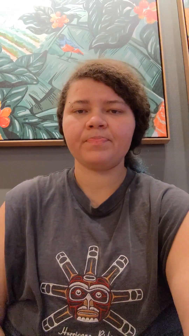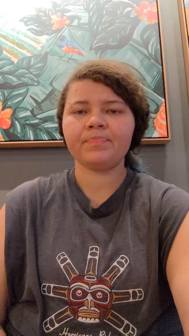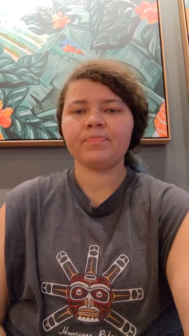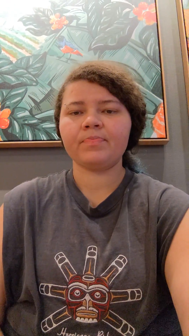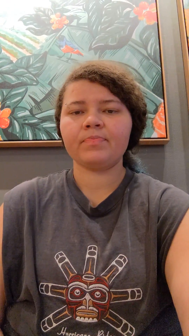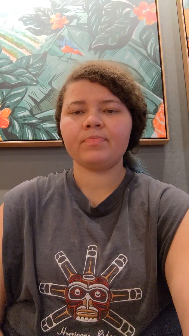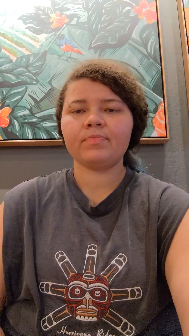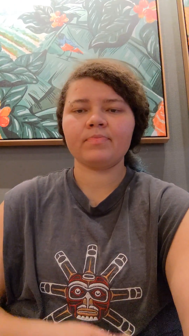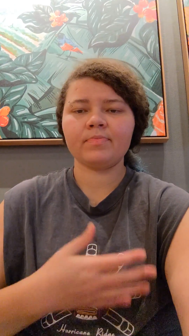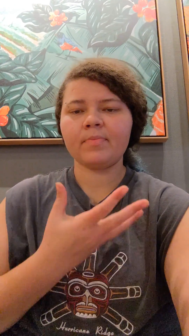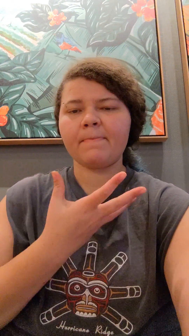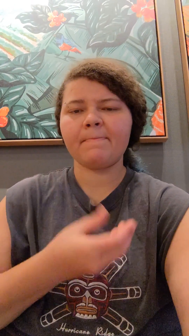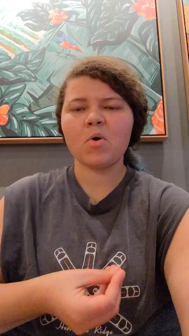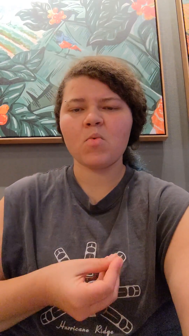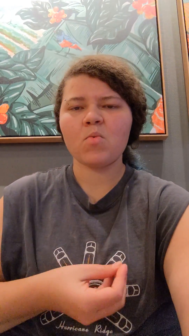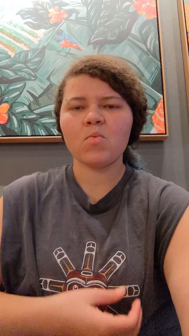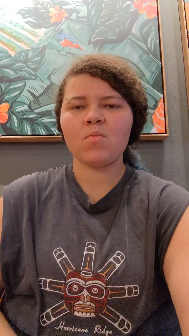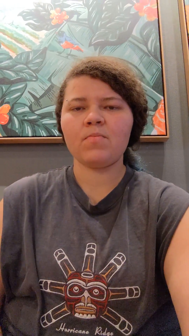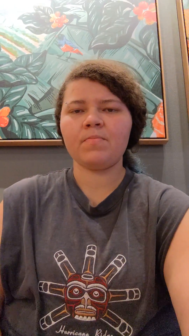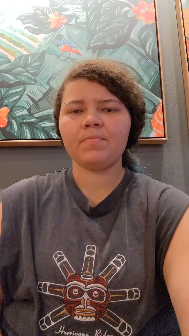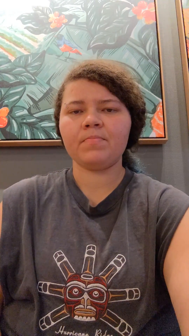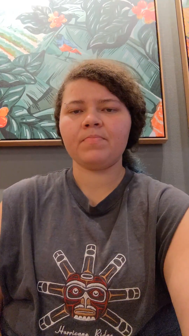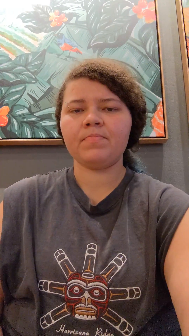poor